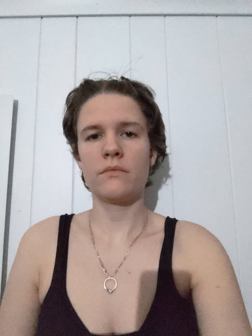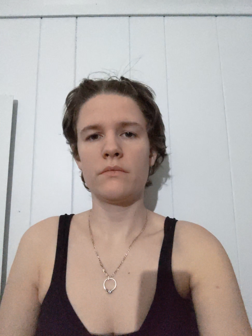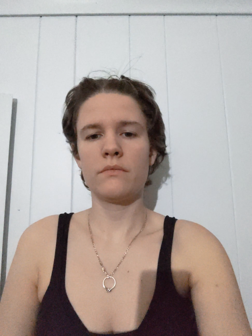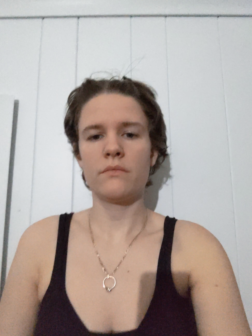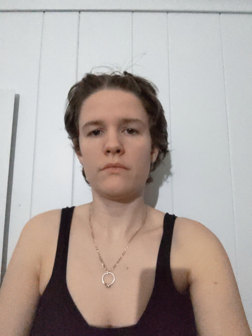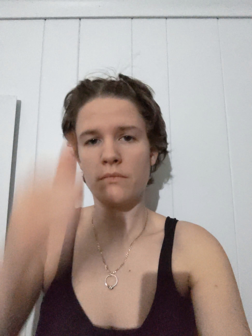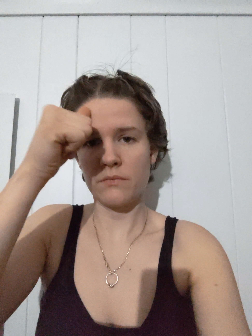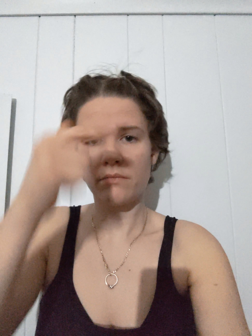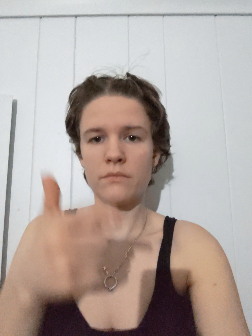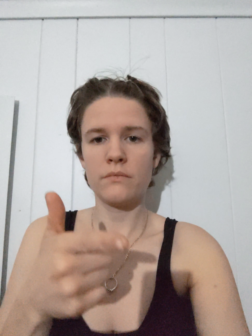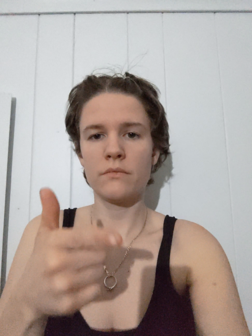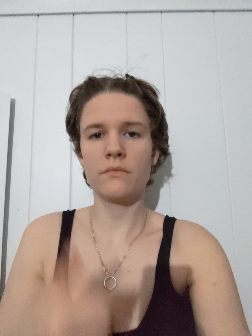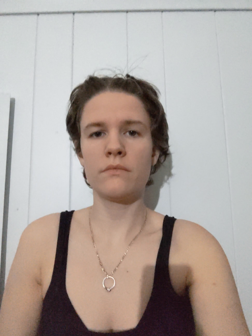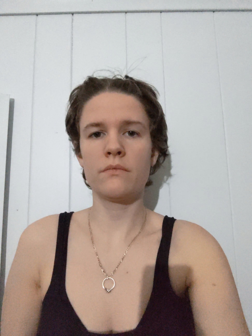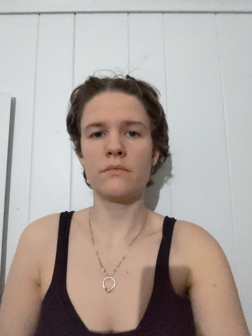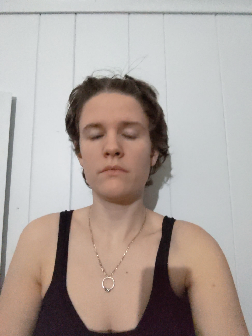brother